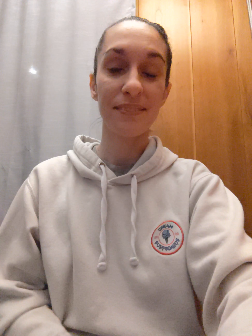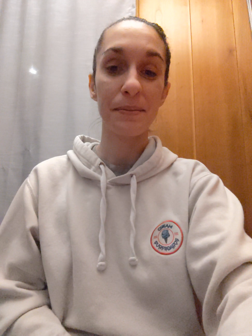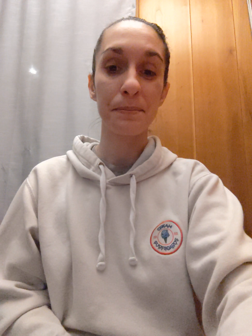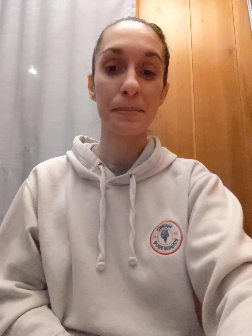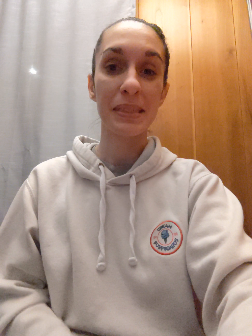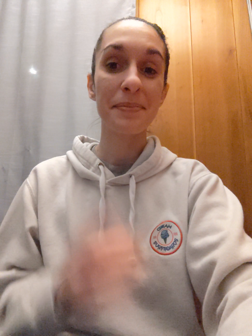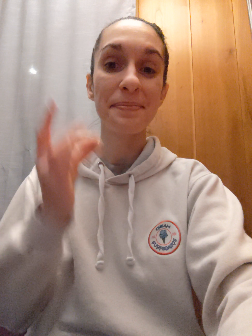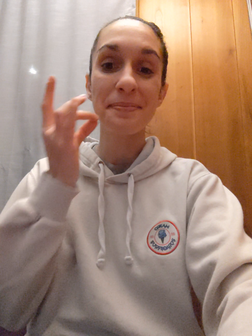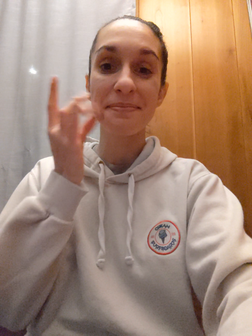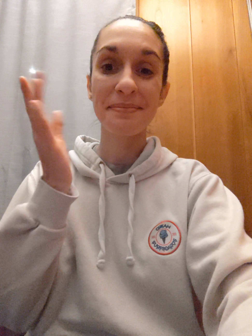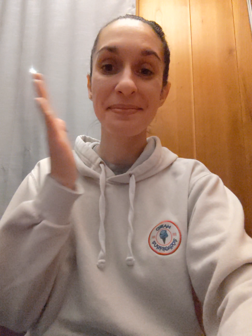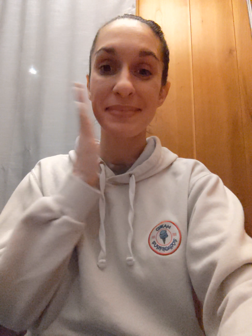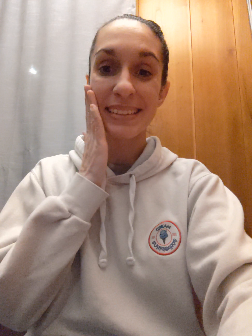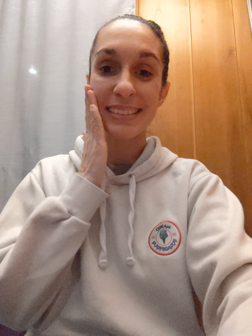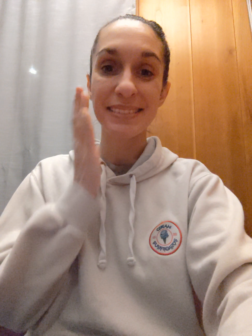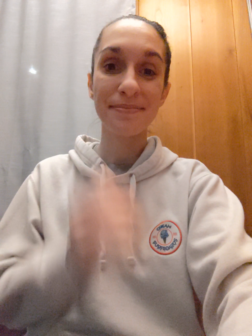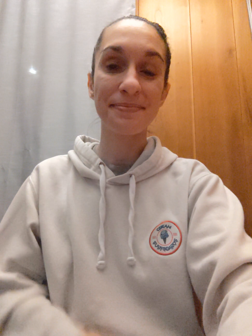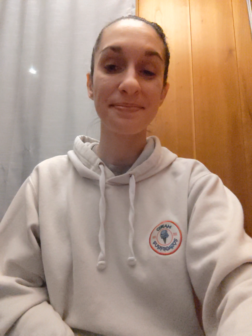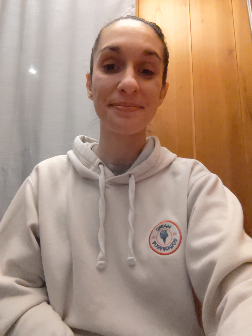bee